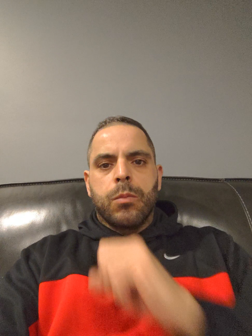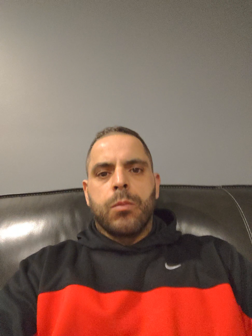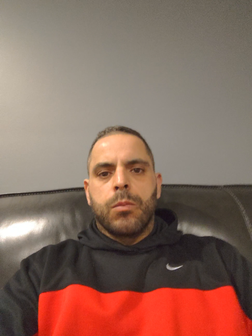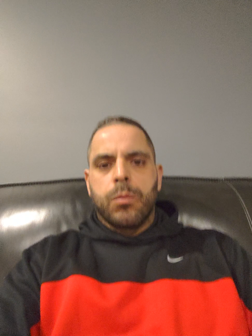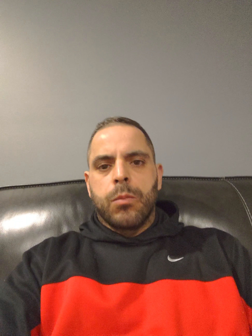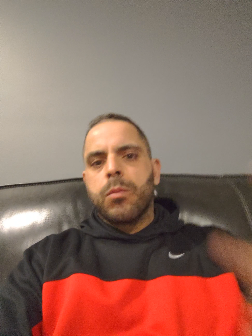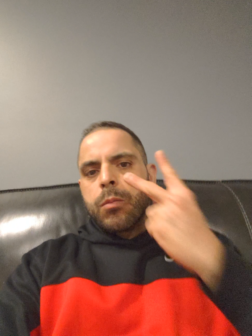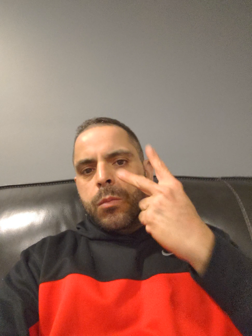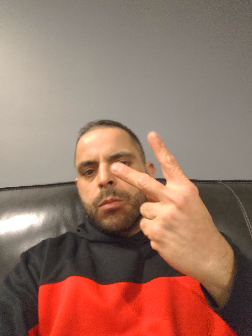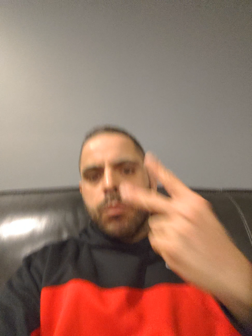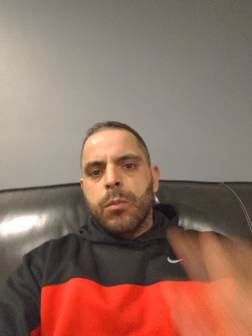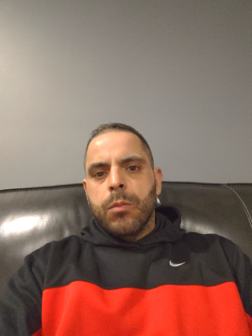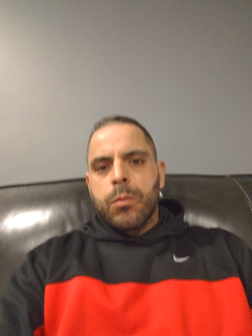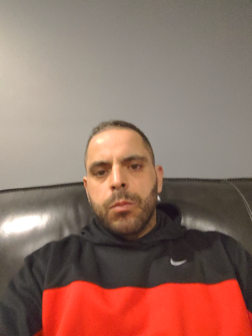see